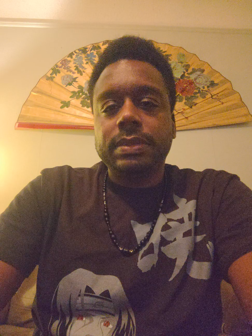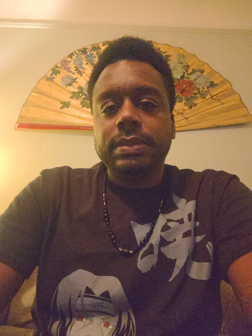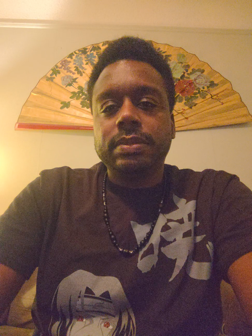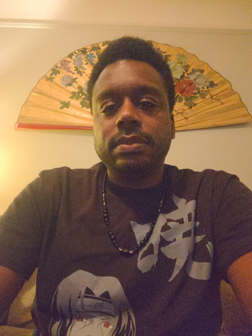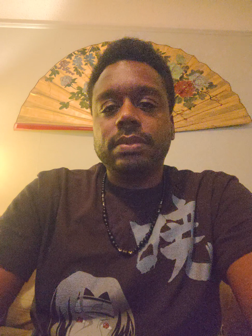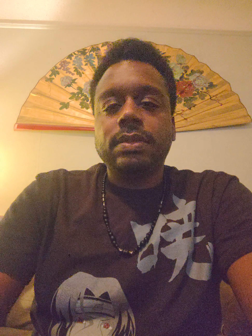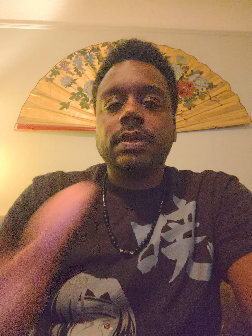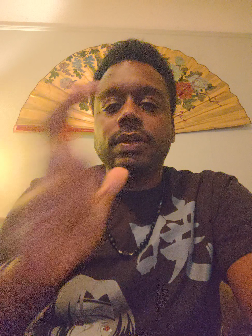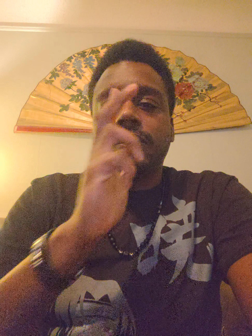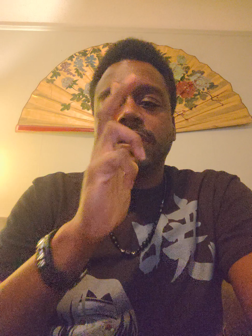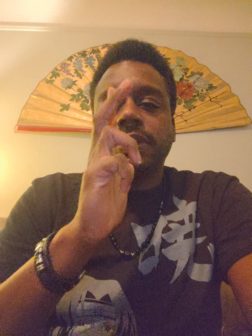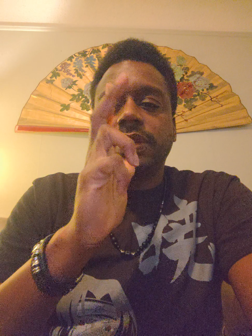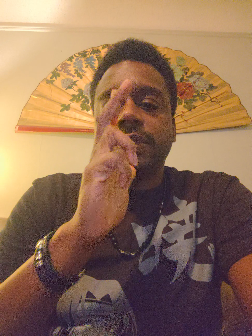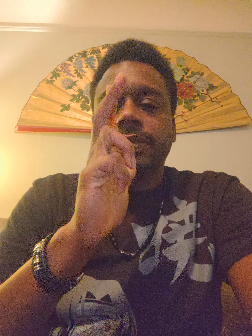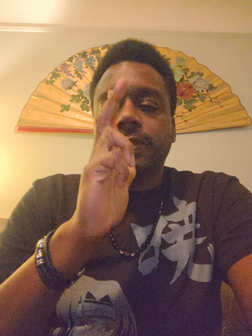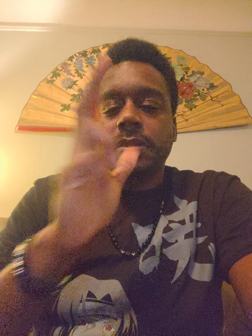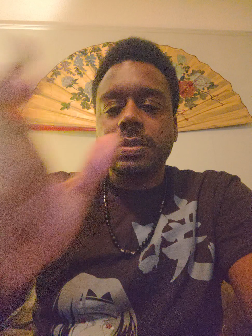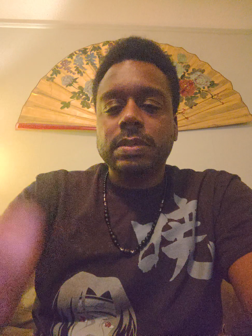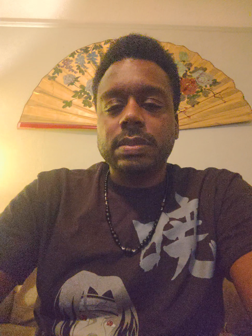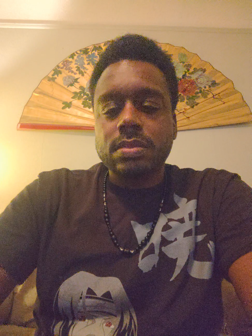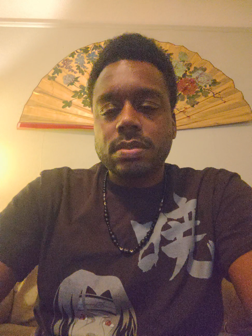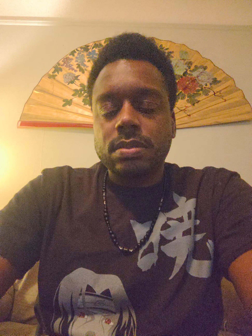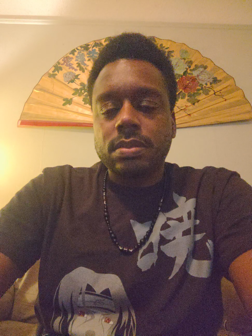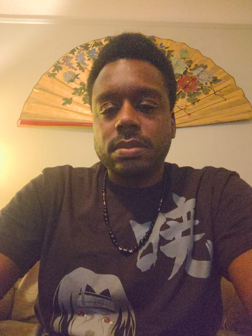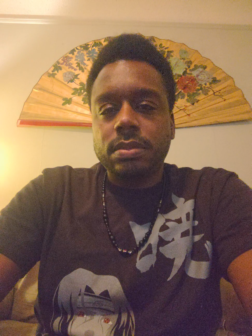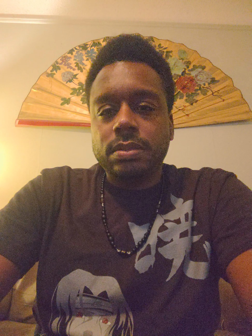hen